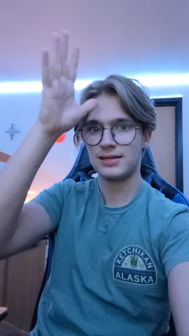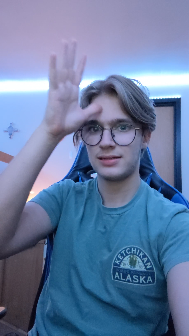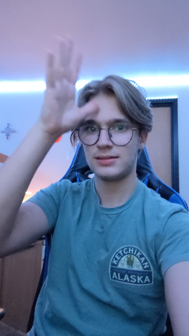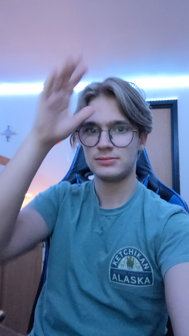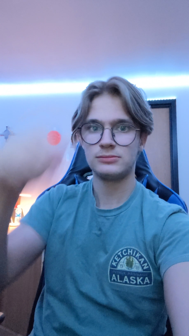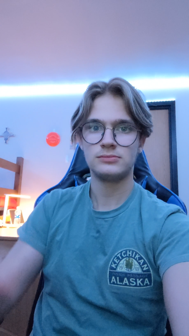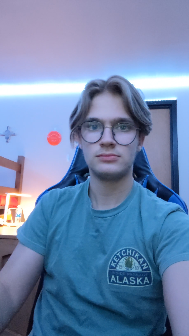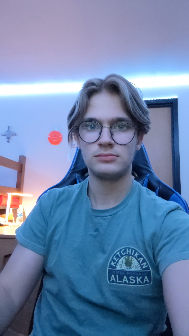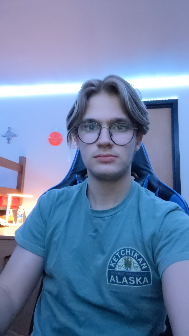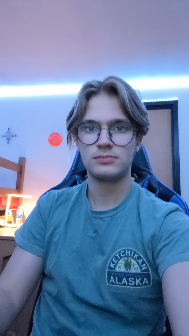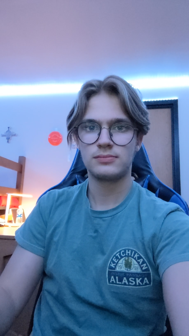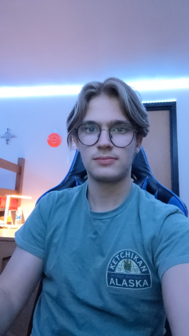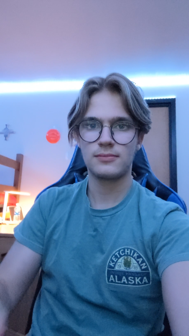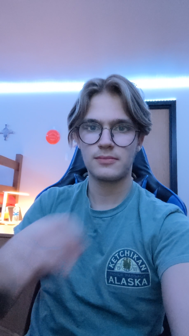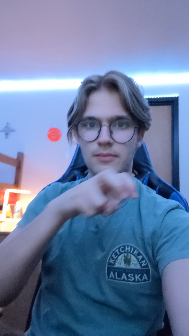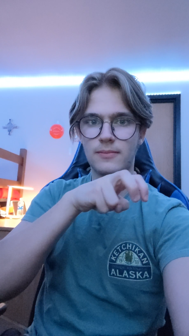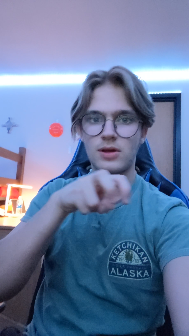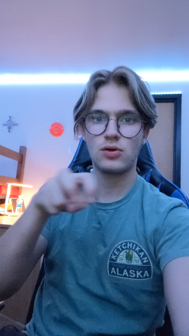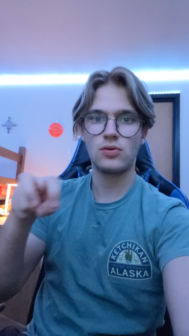porch